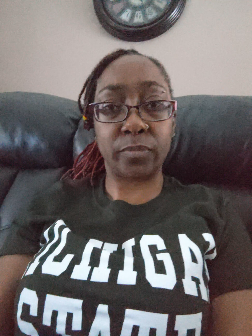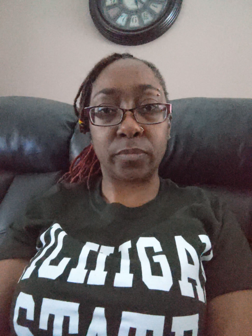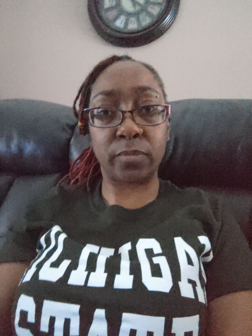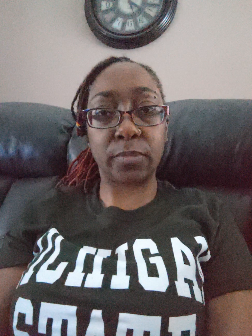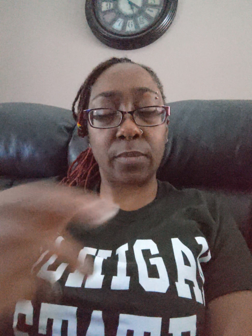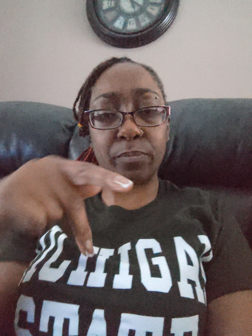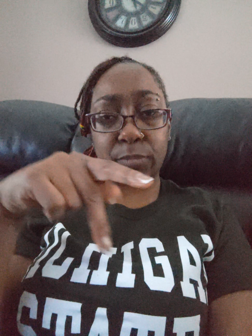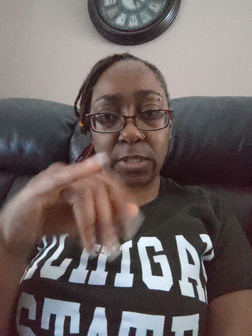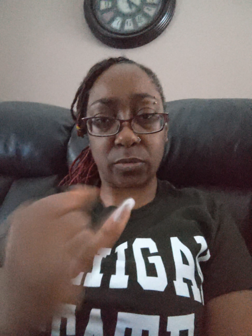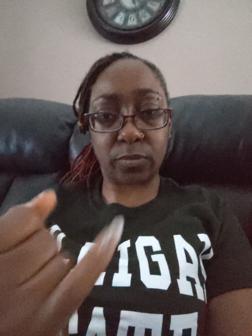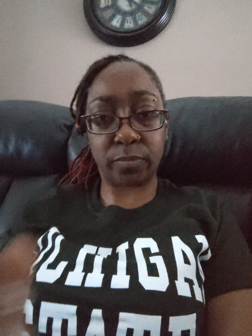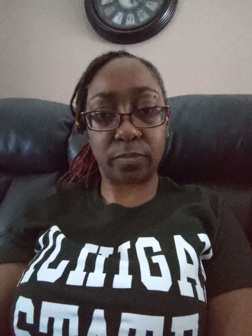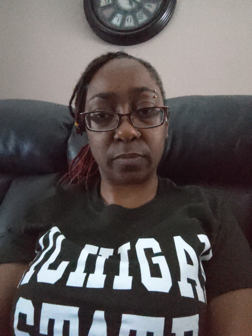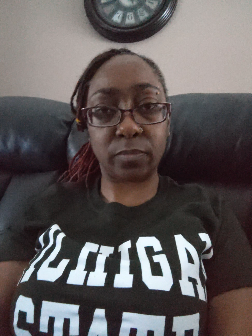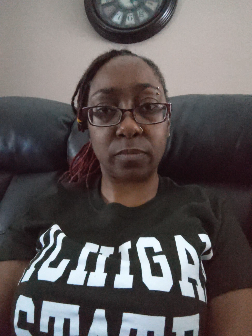pajamas